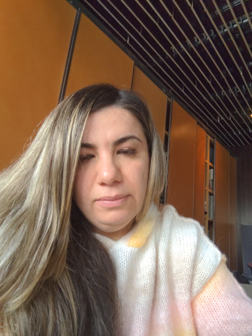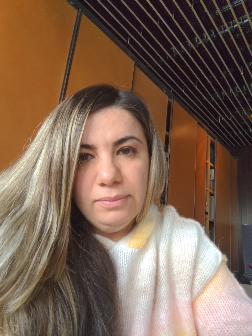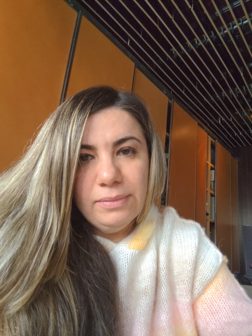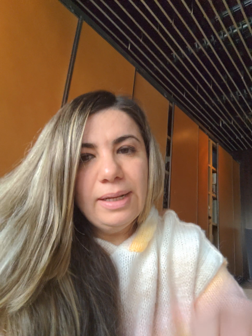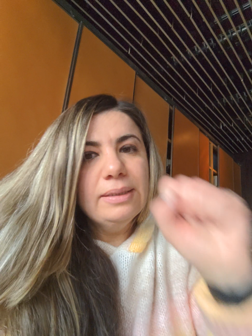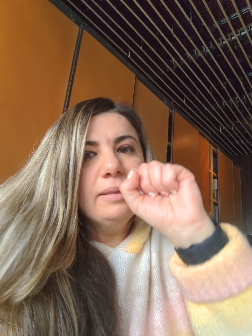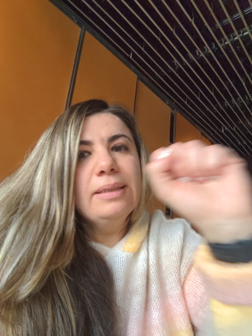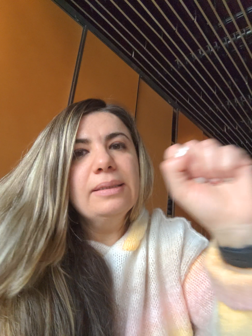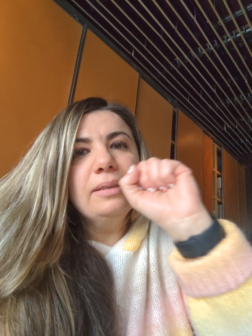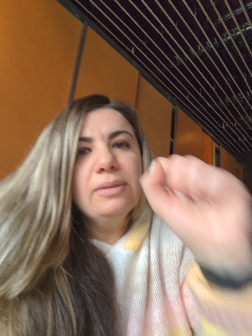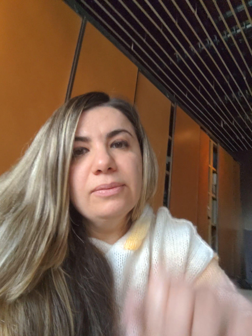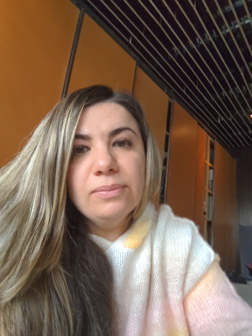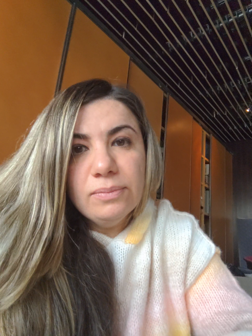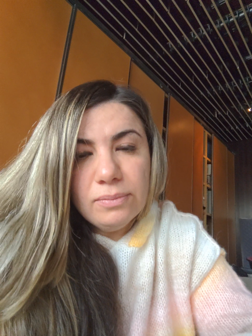carrot